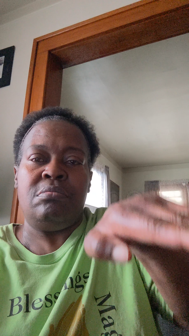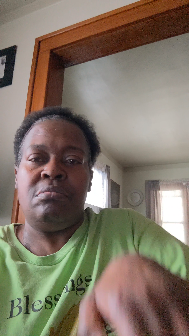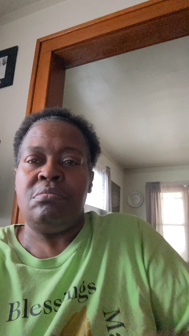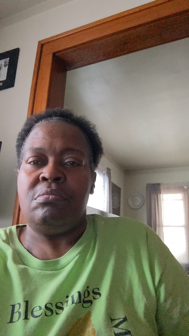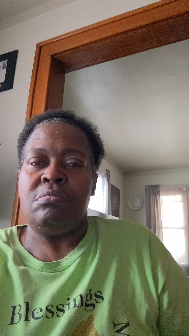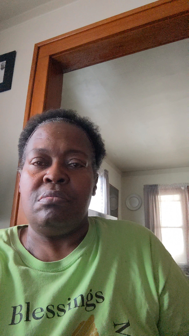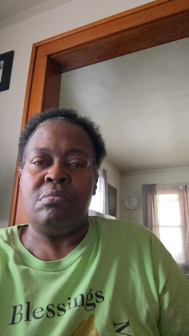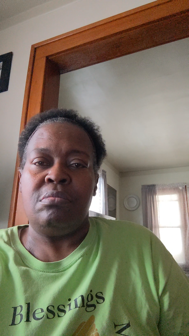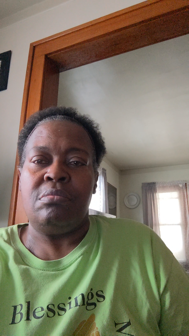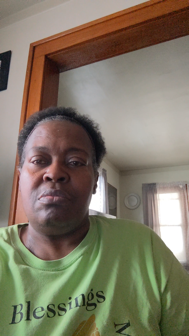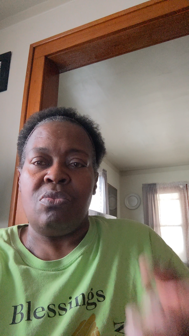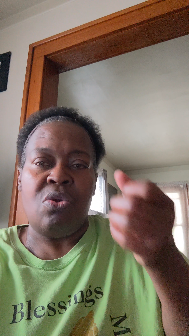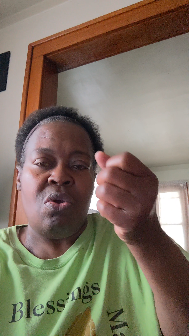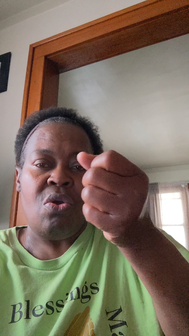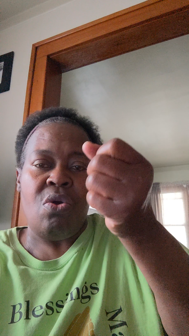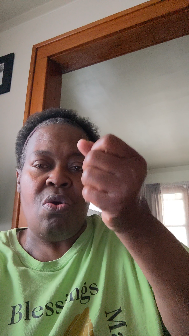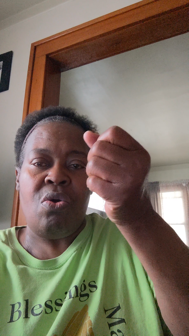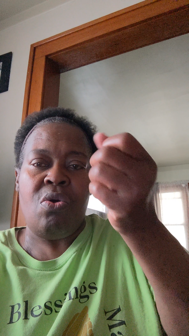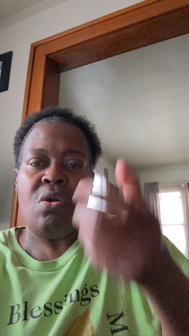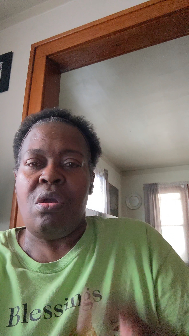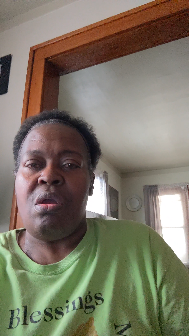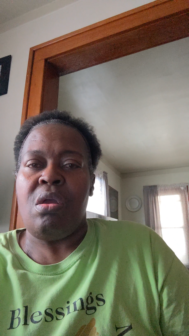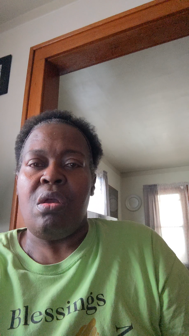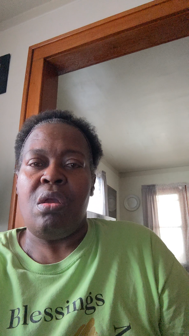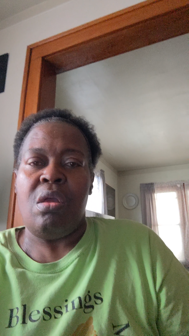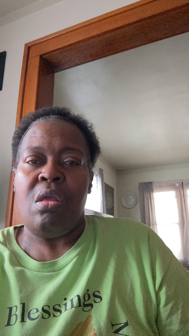hold